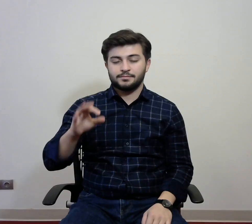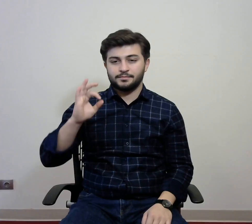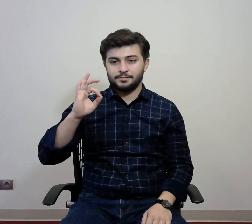O